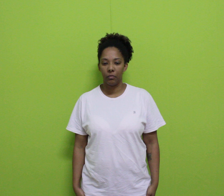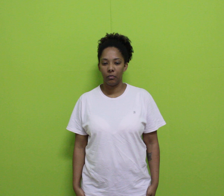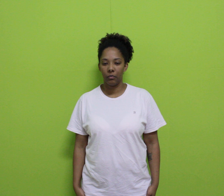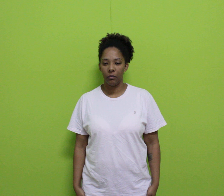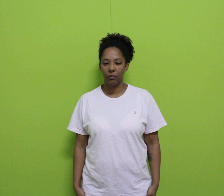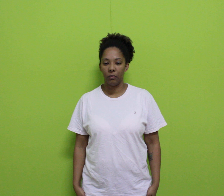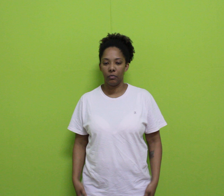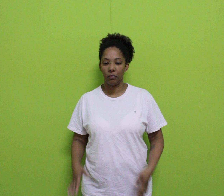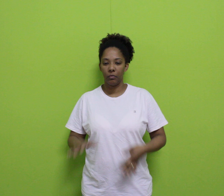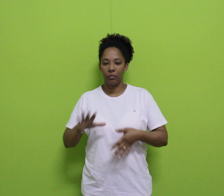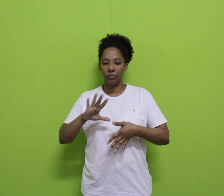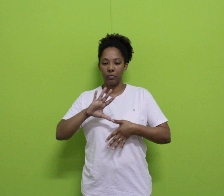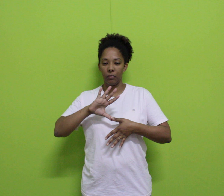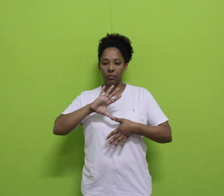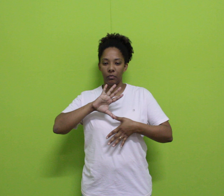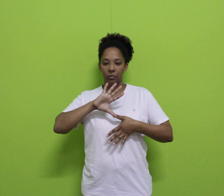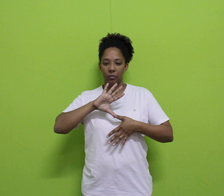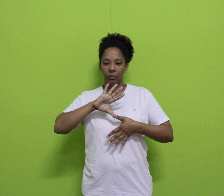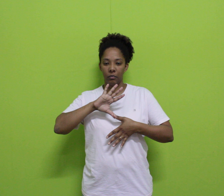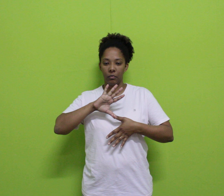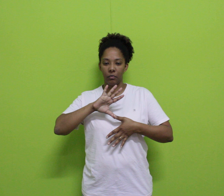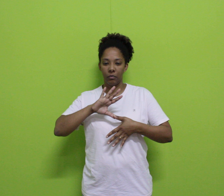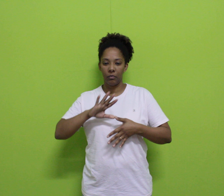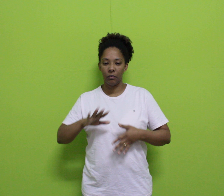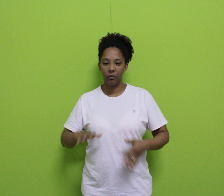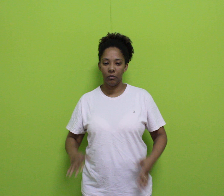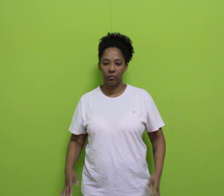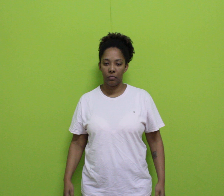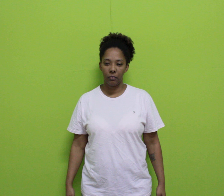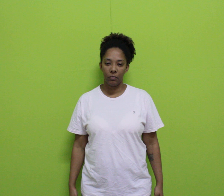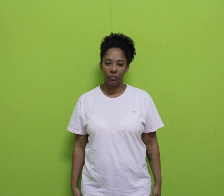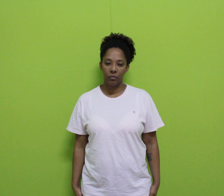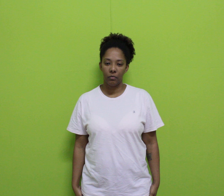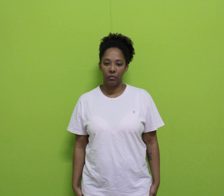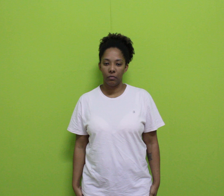América